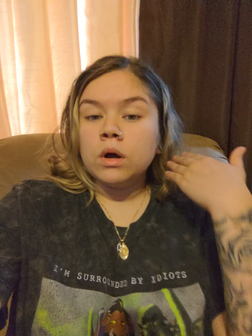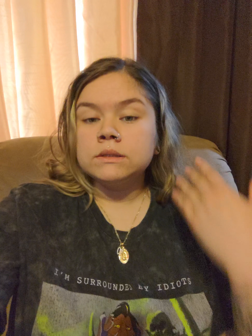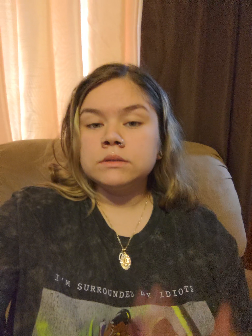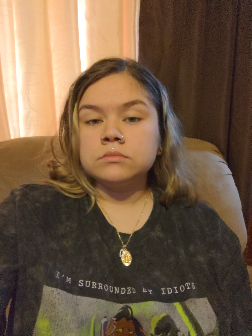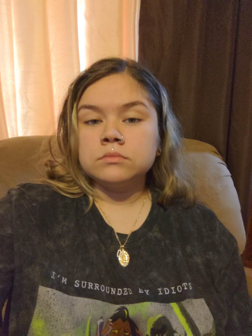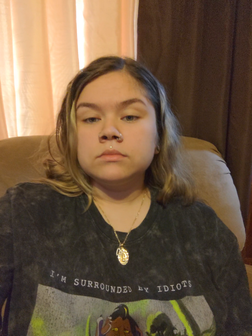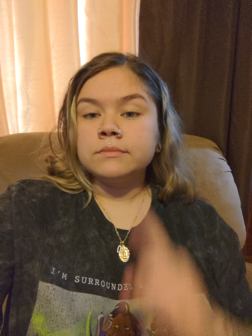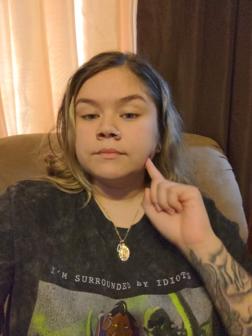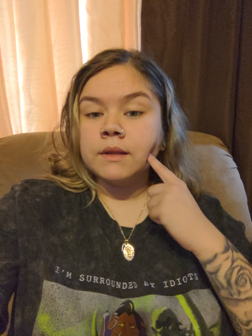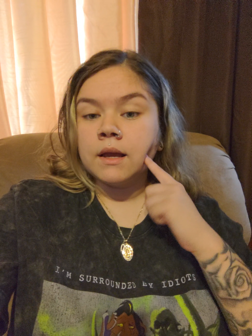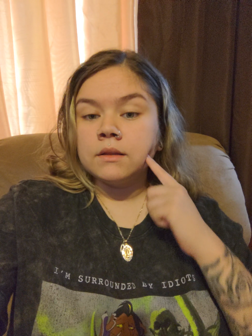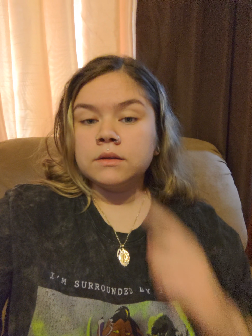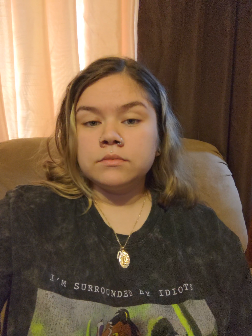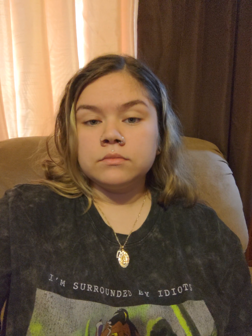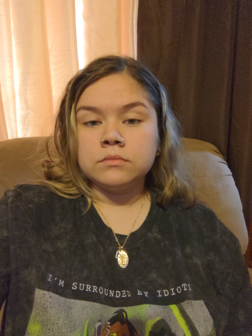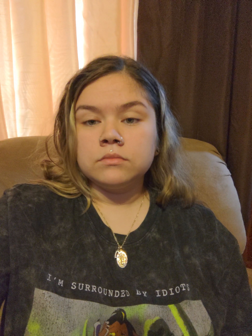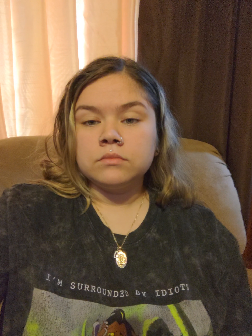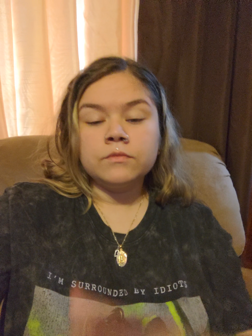candy